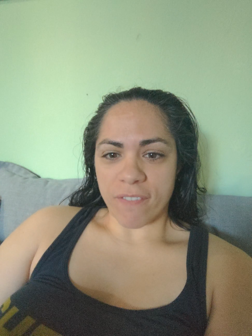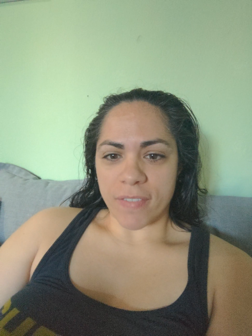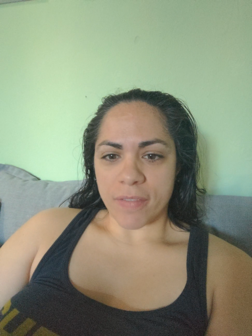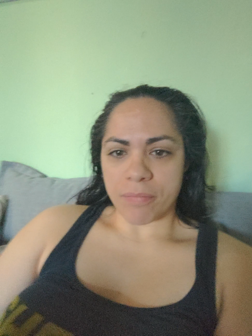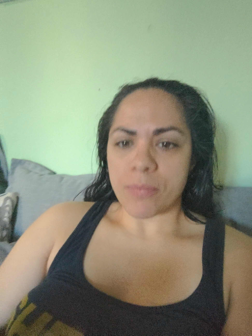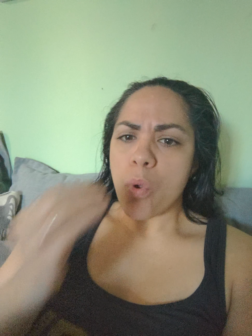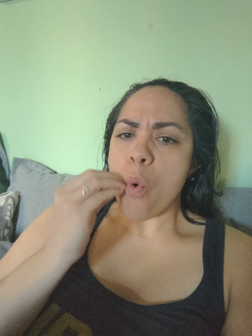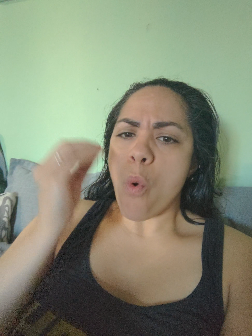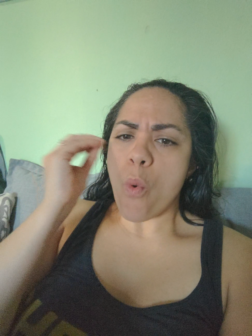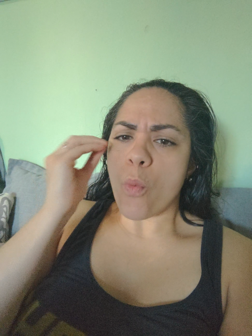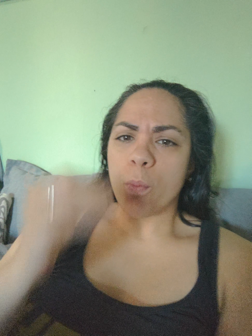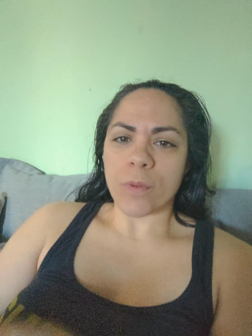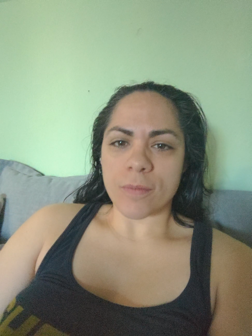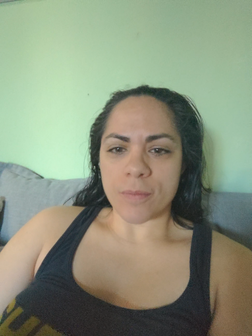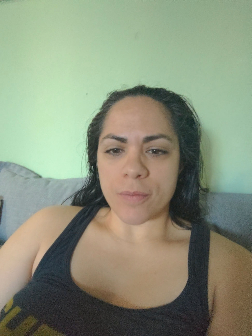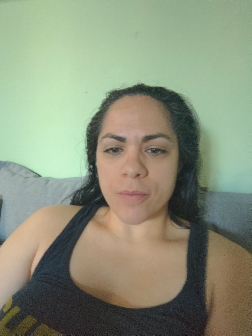home